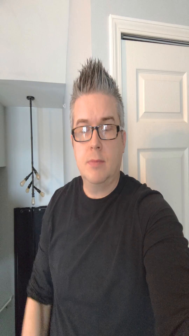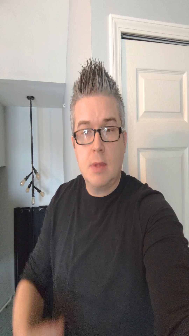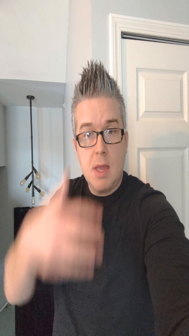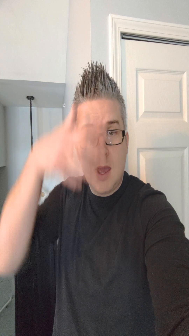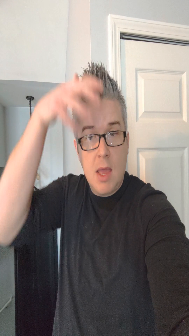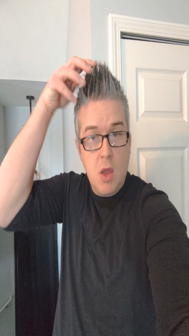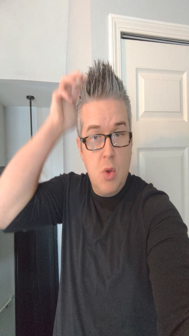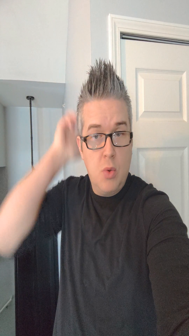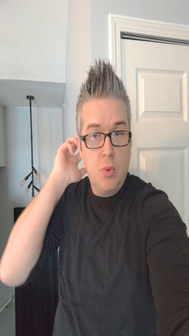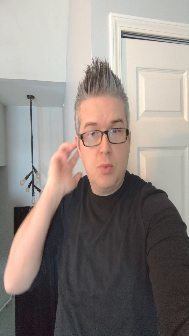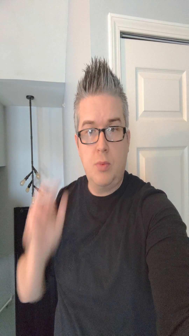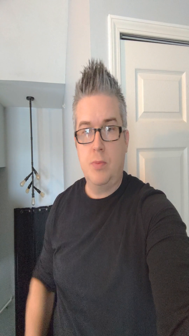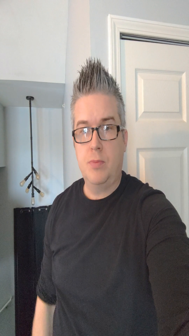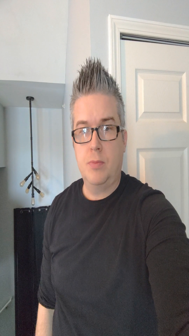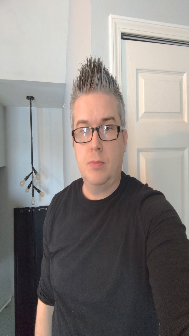lion